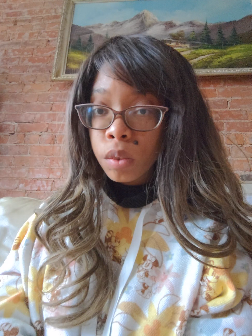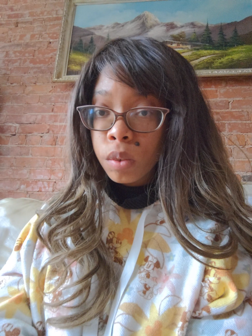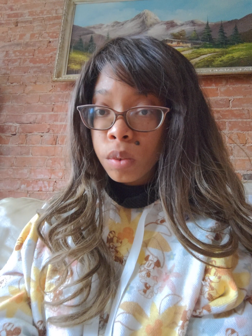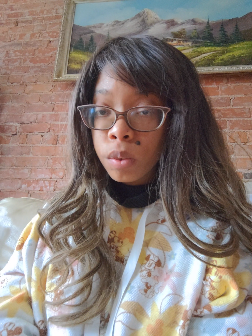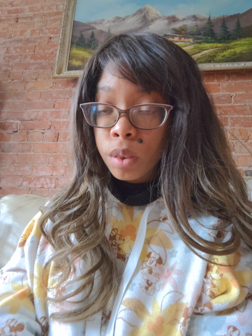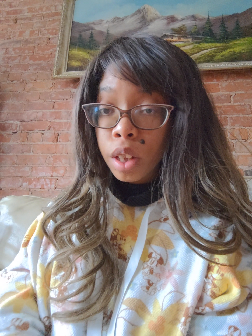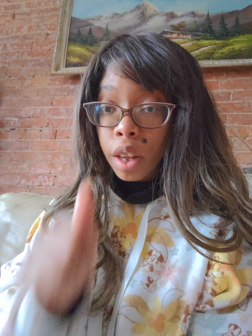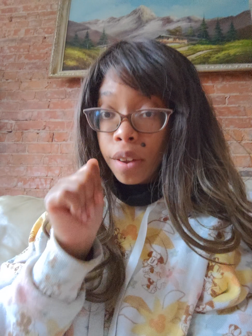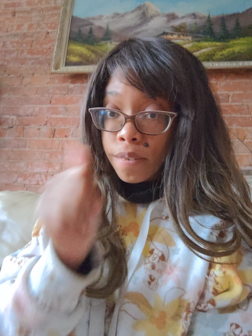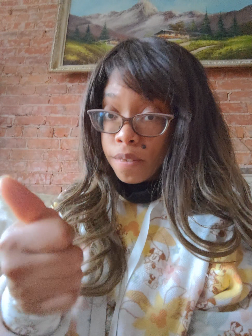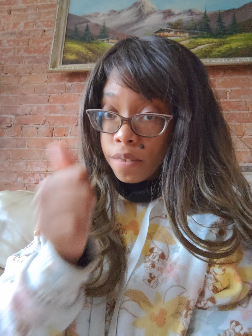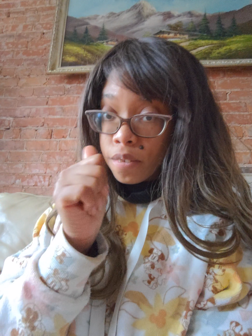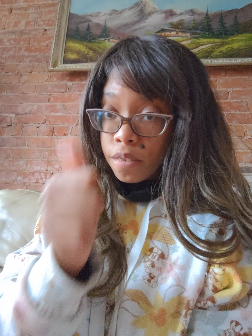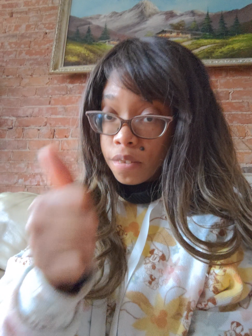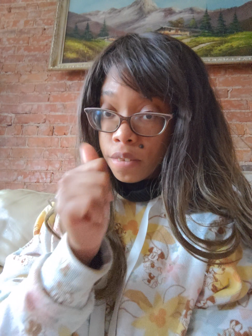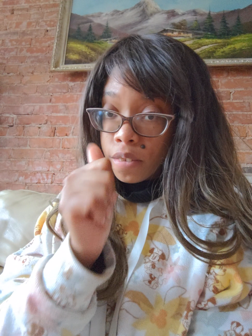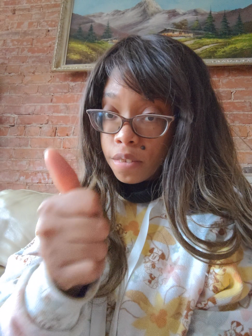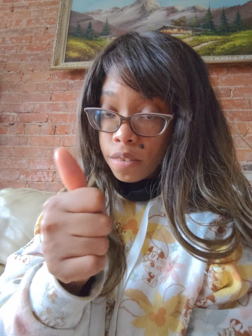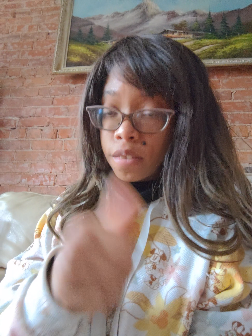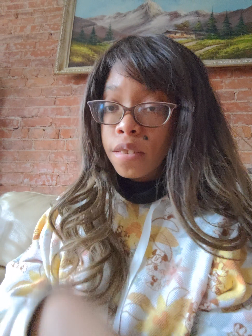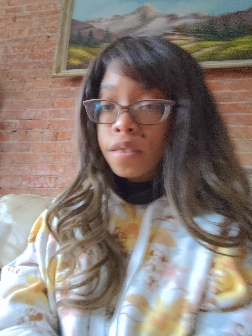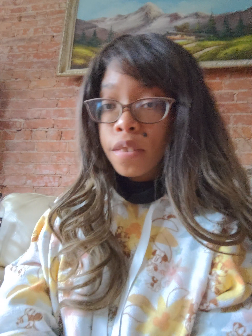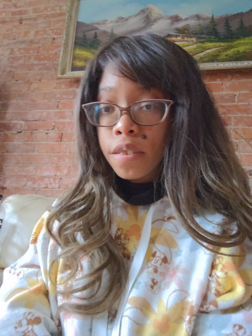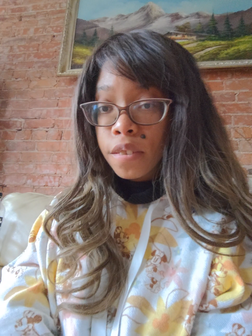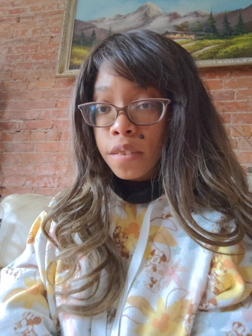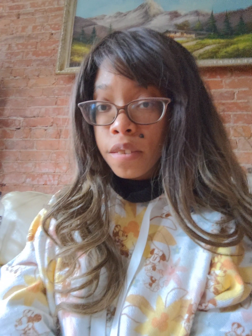yourself